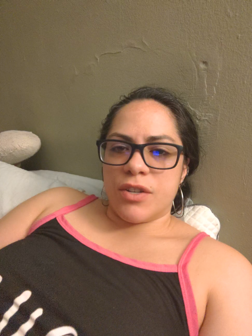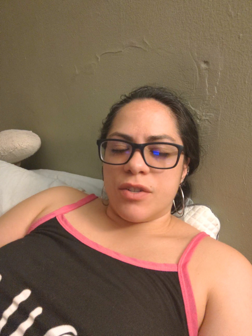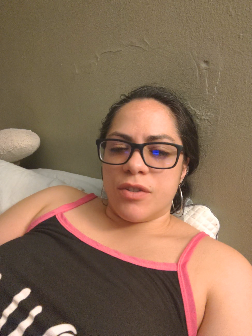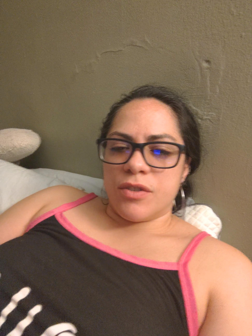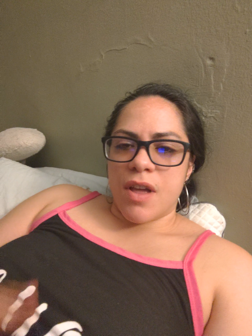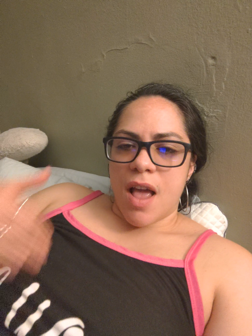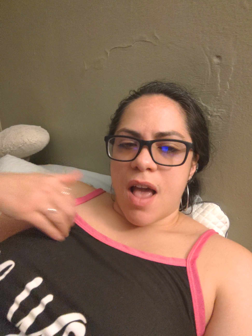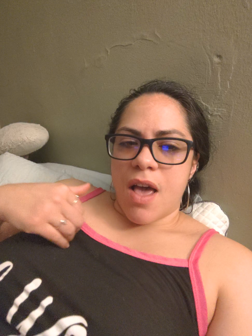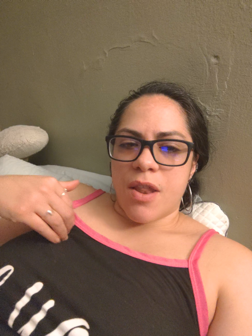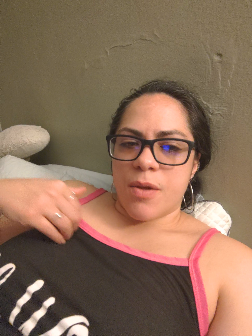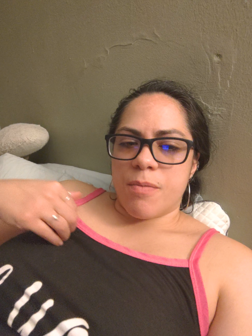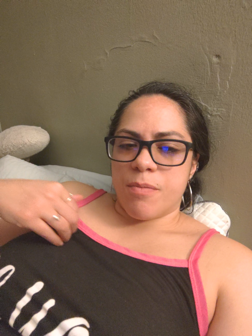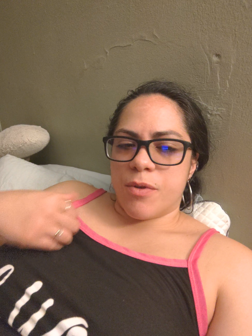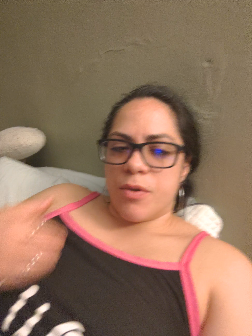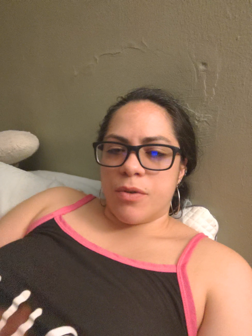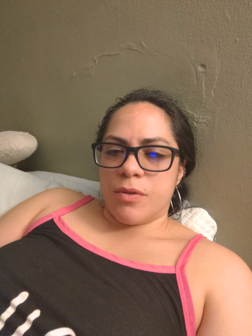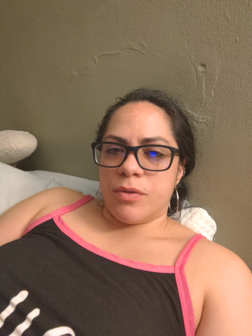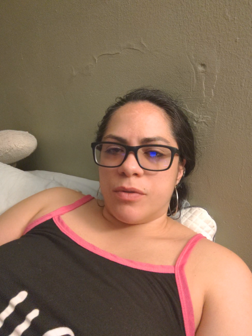animal